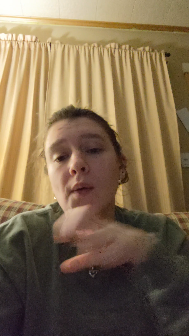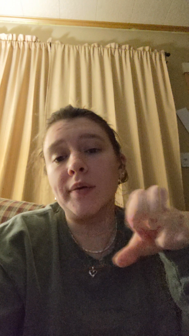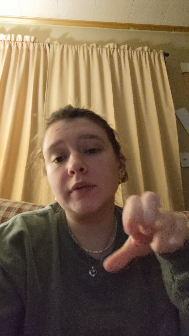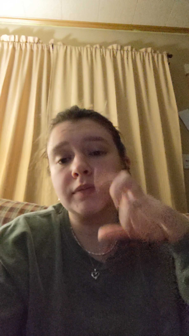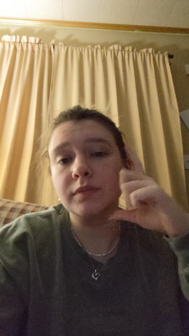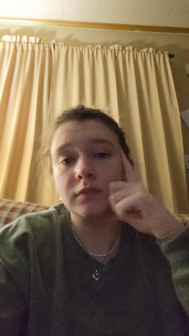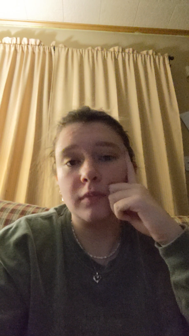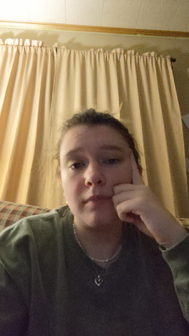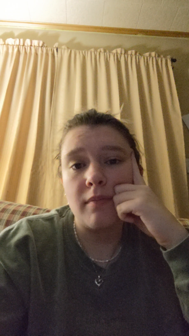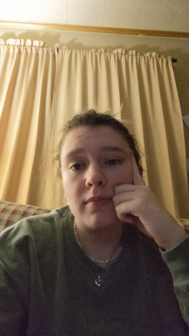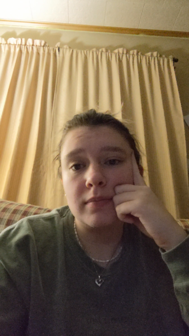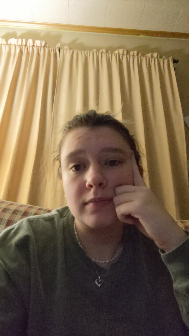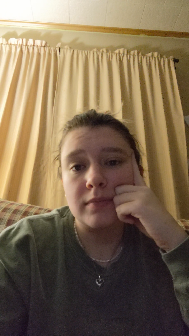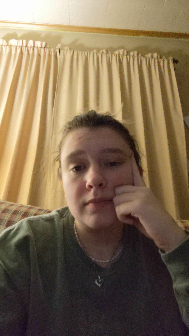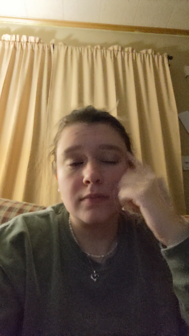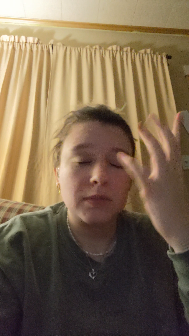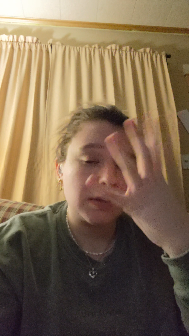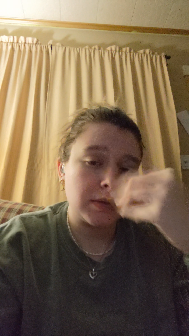asleep